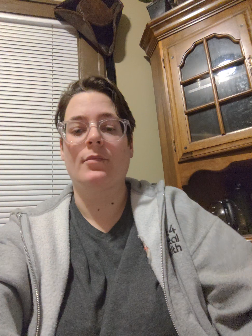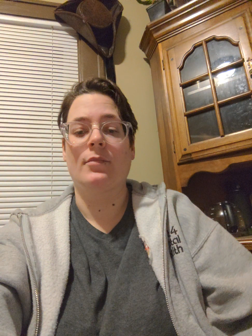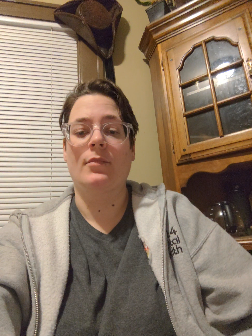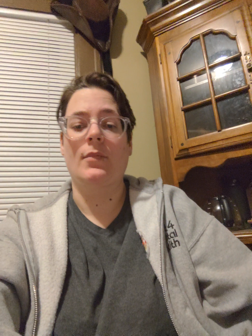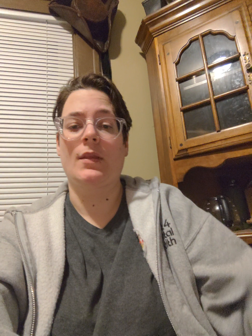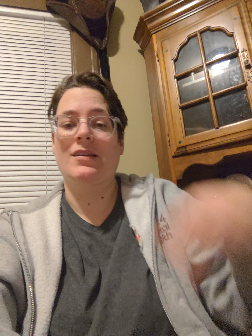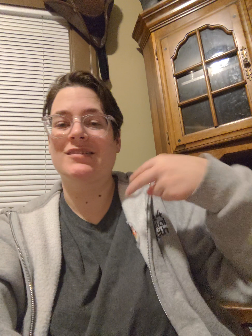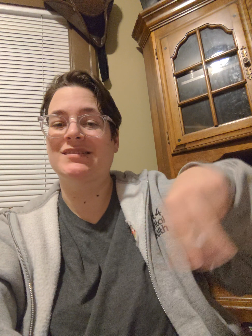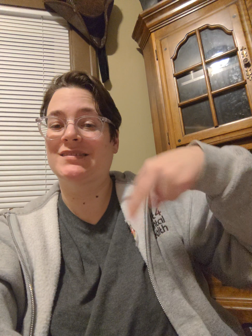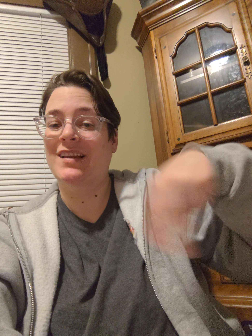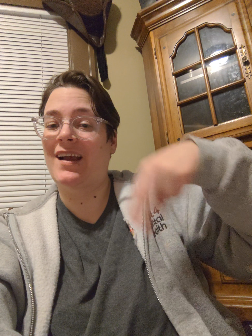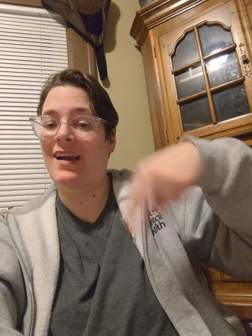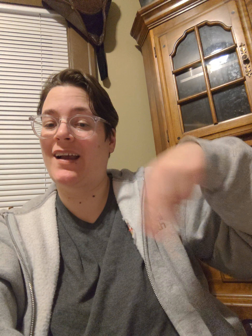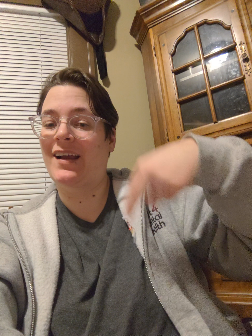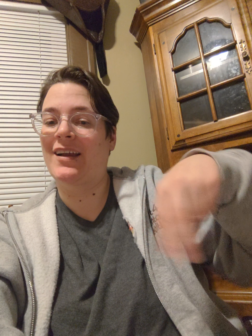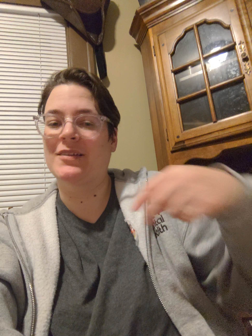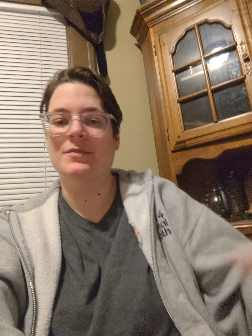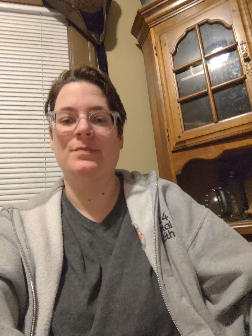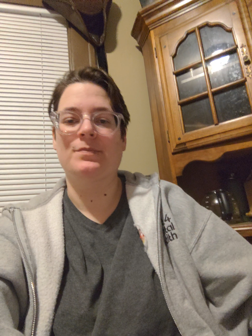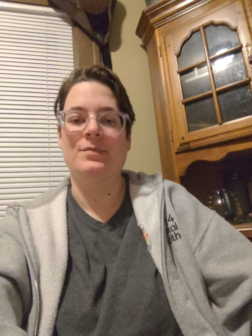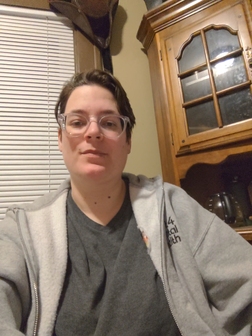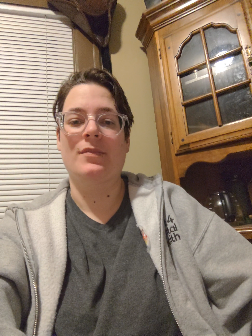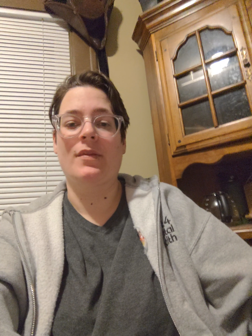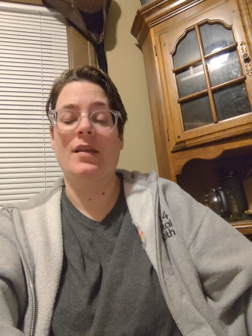dance